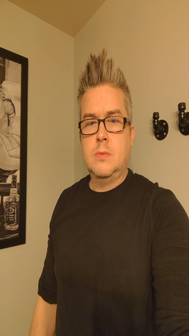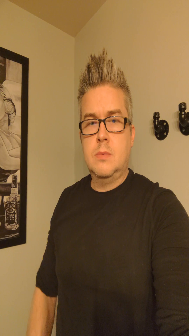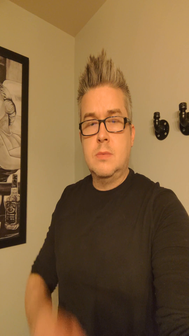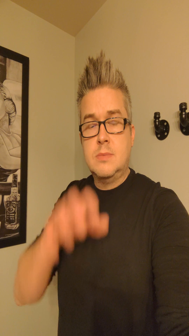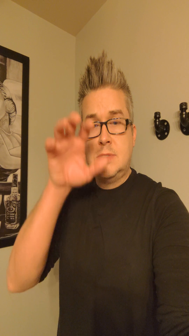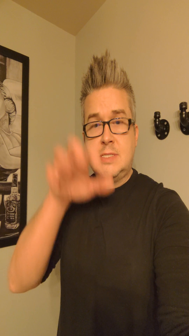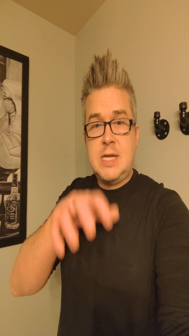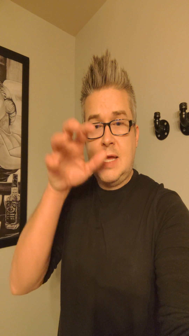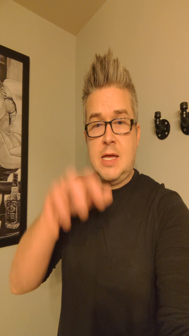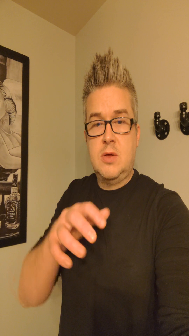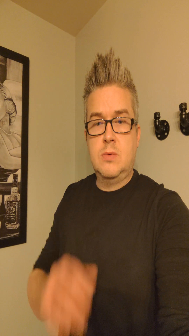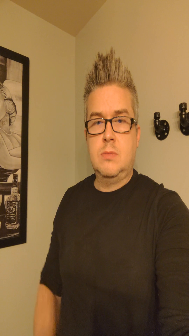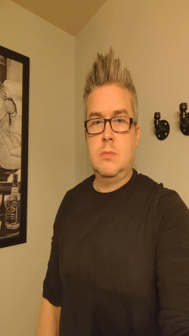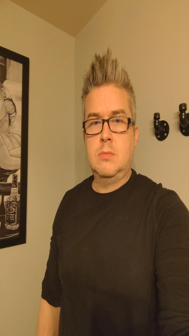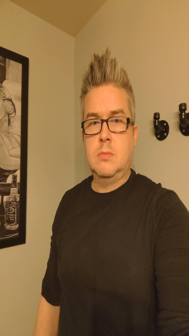alligator